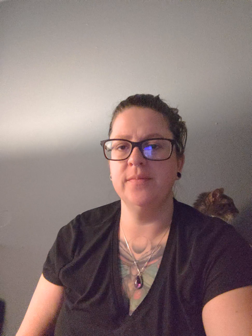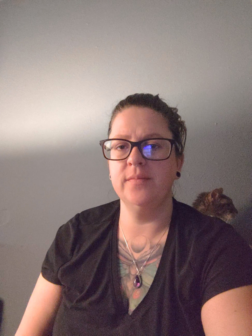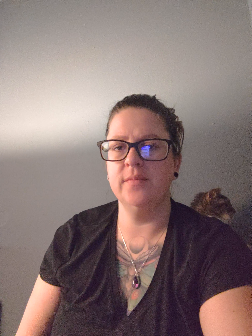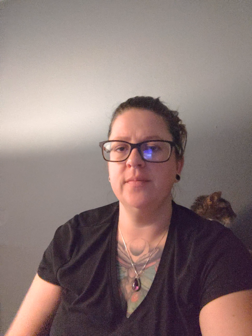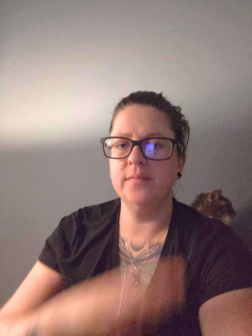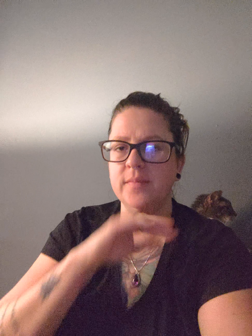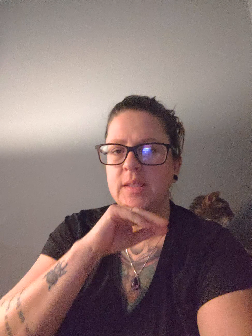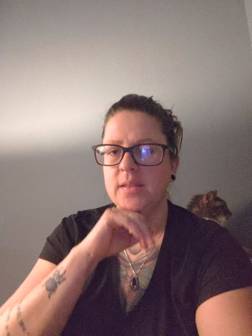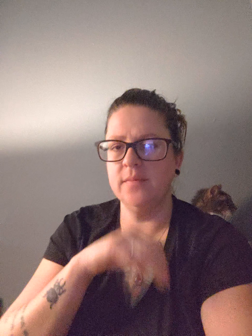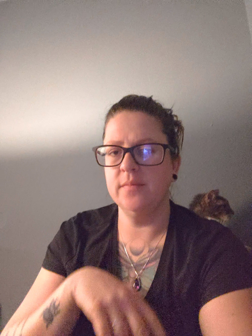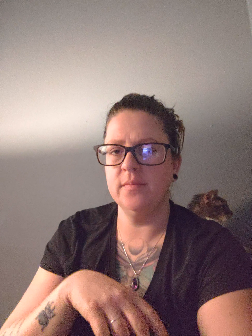pig